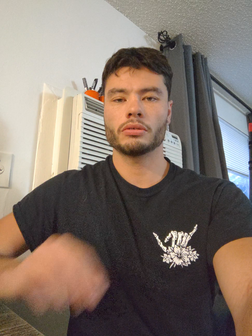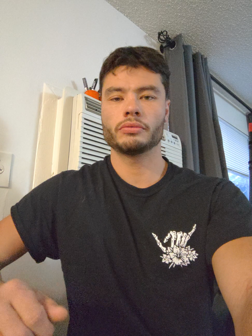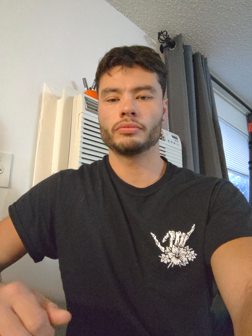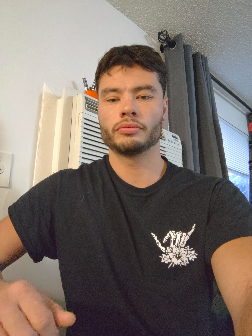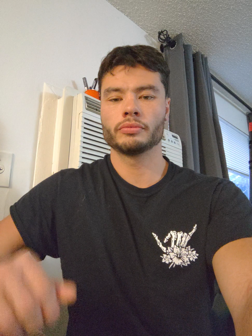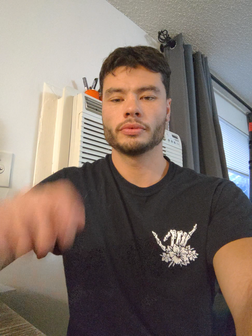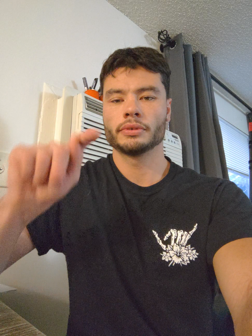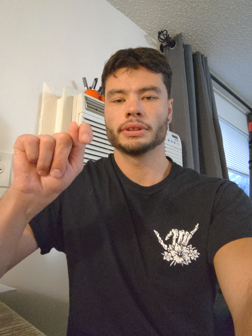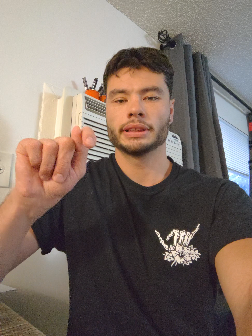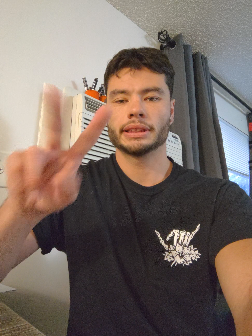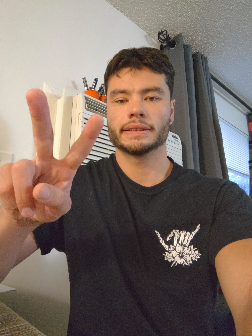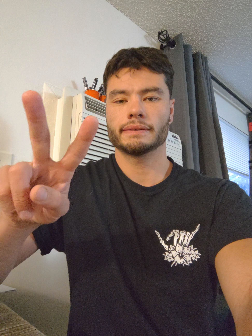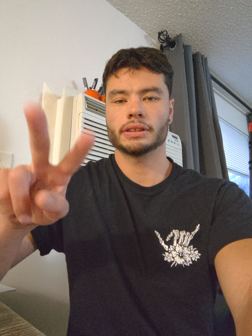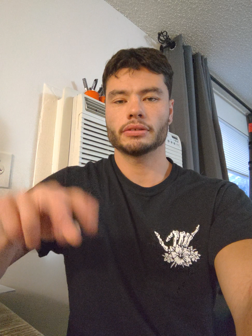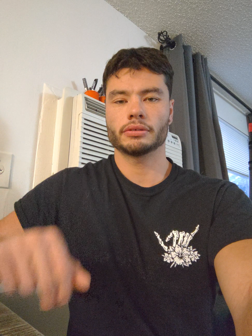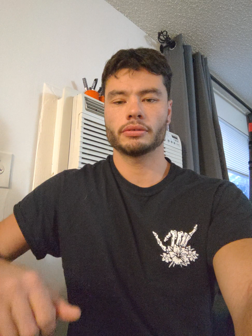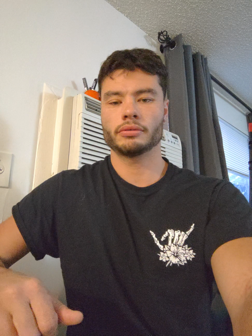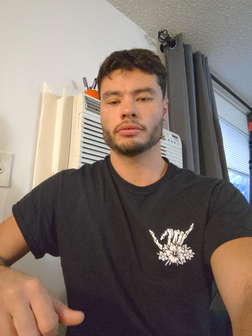TV